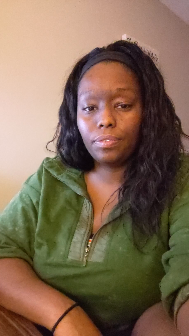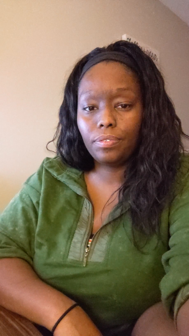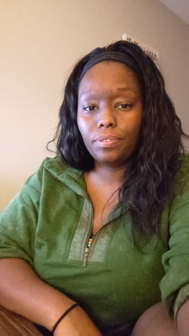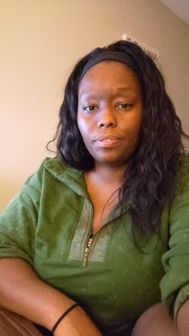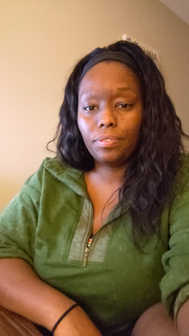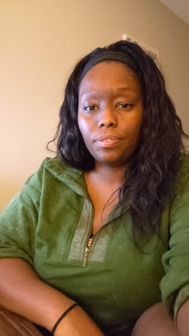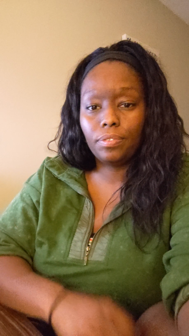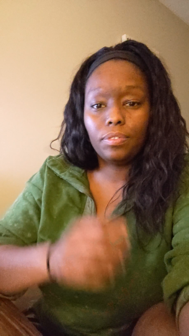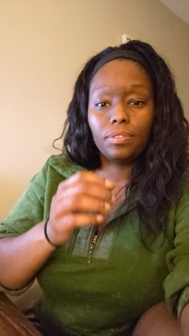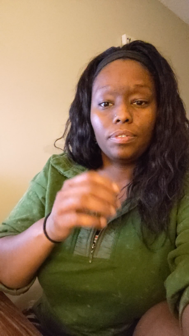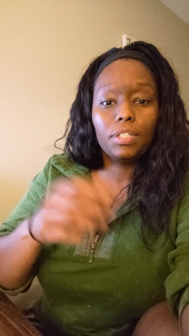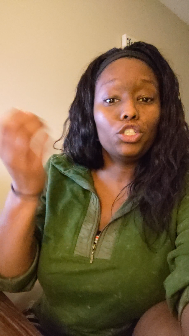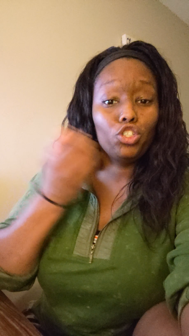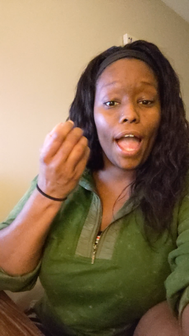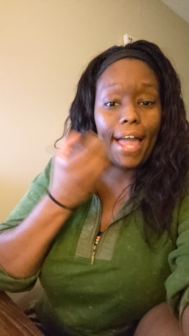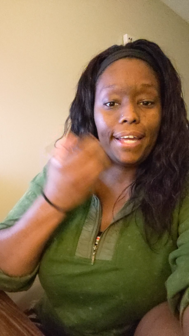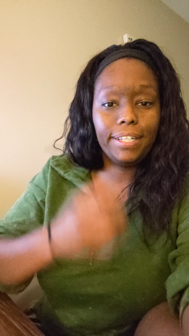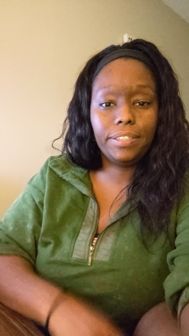shake